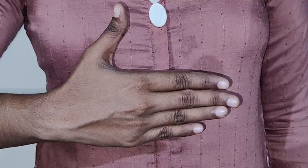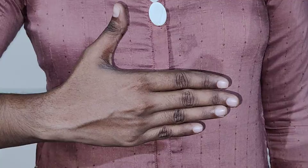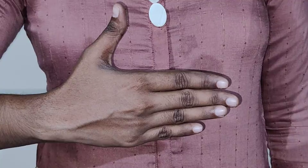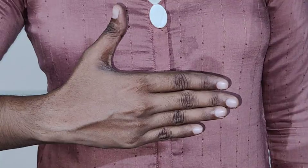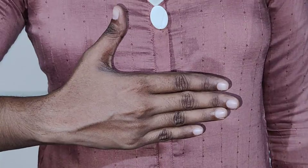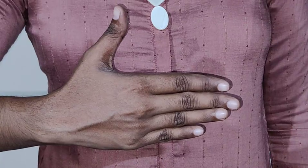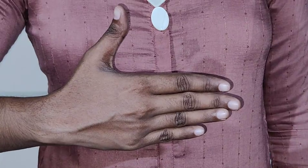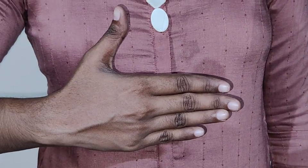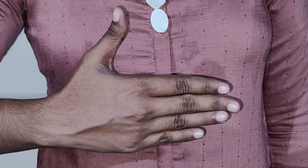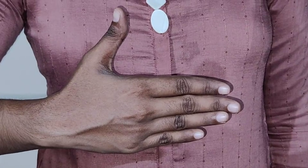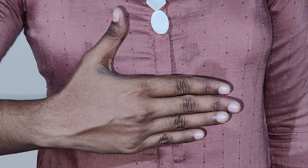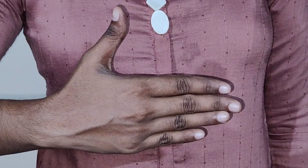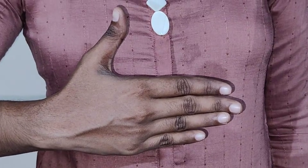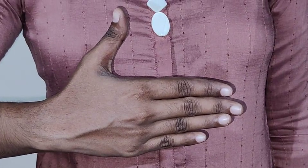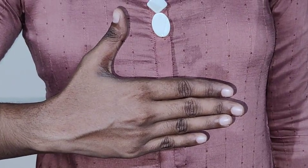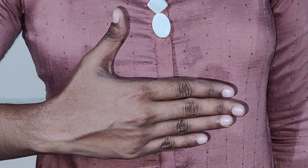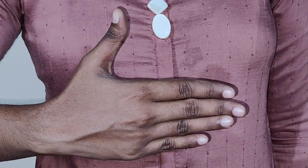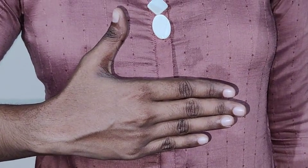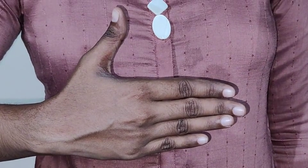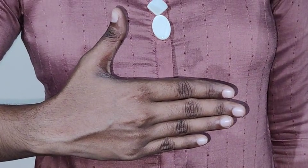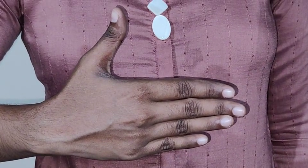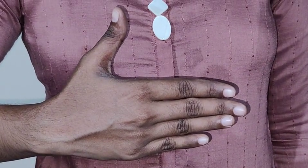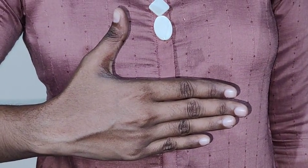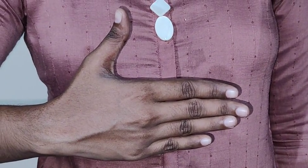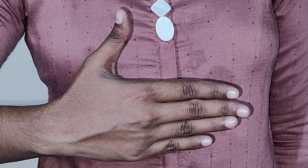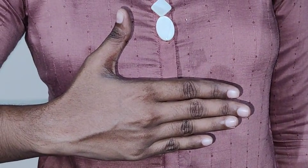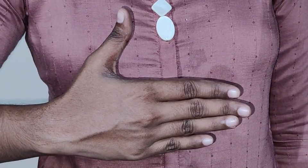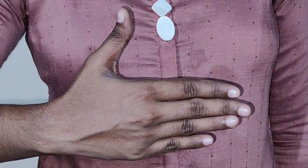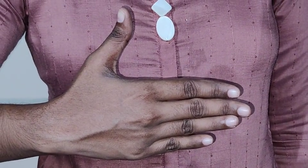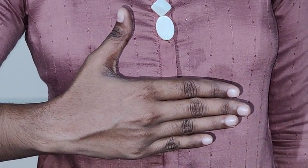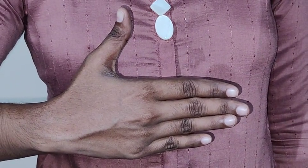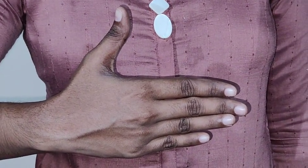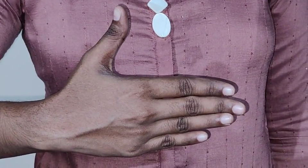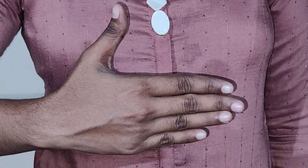ആ